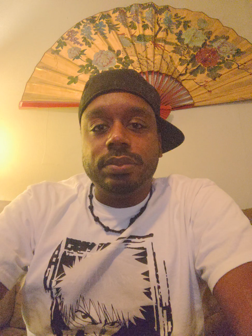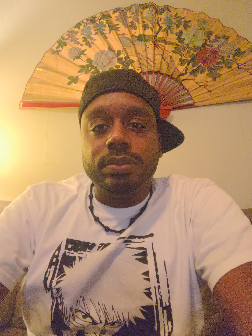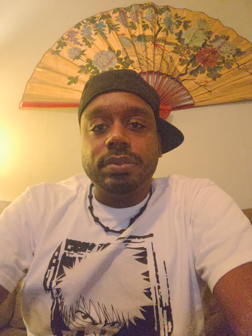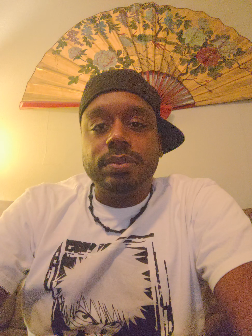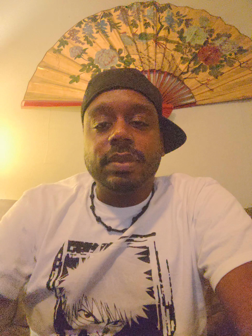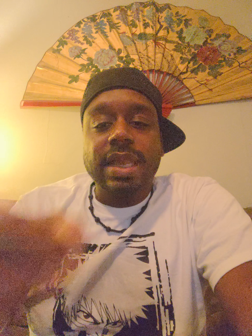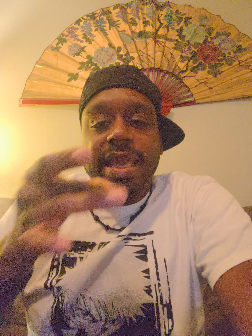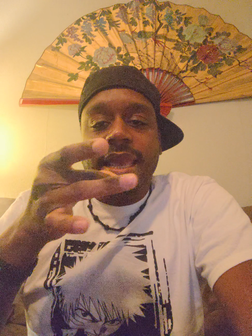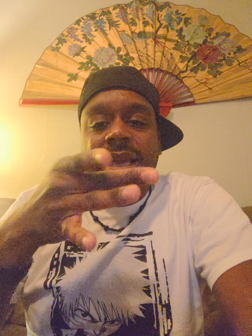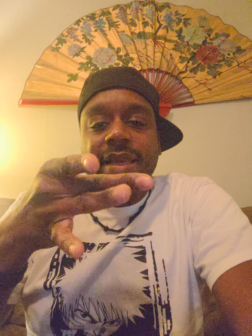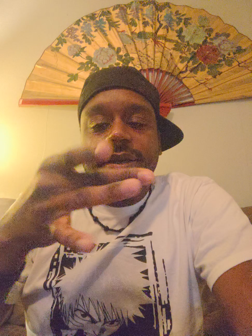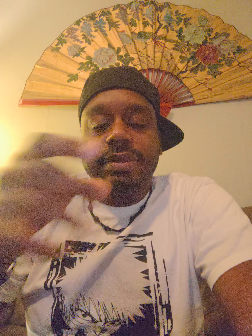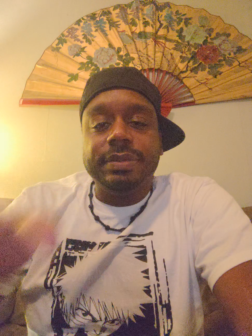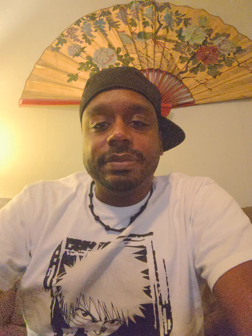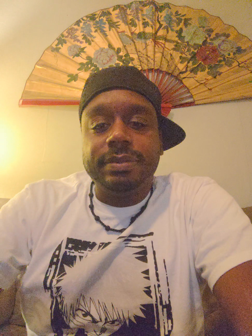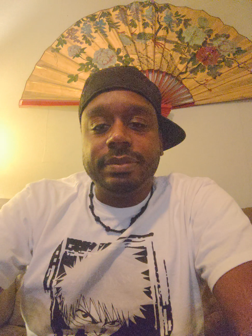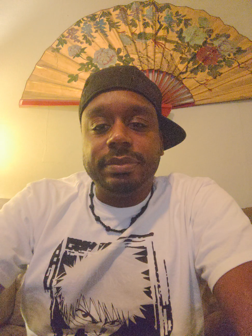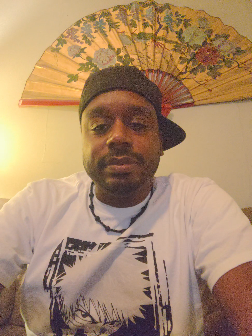hate